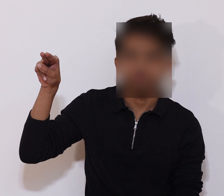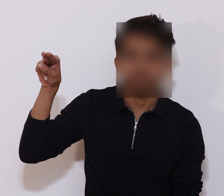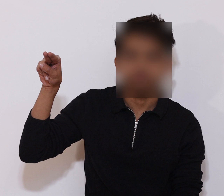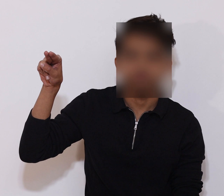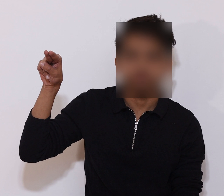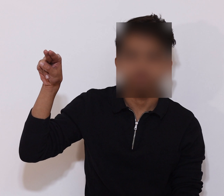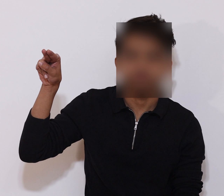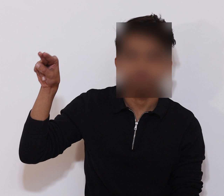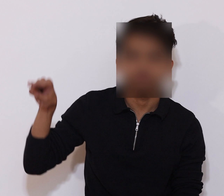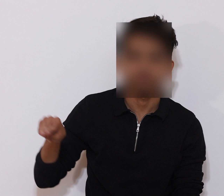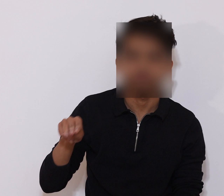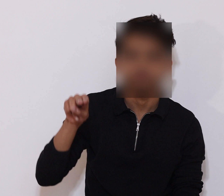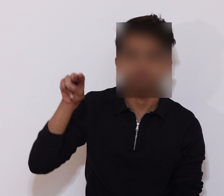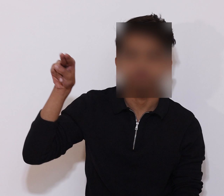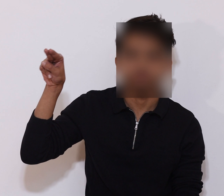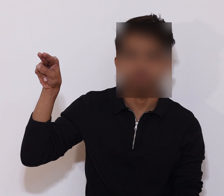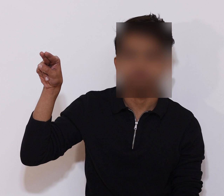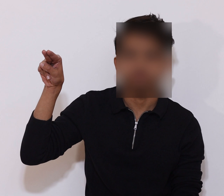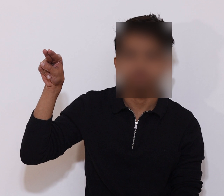ہ